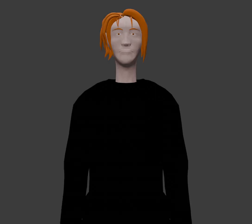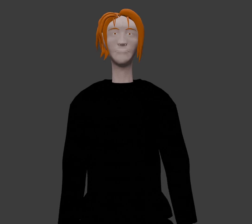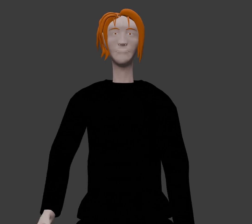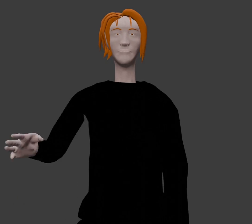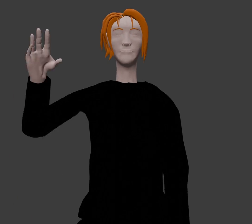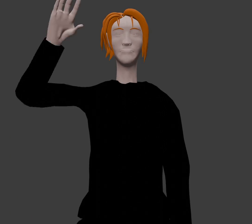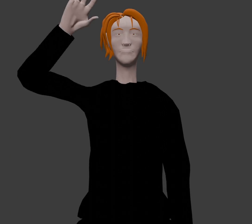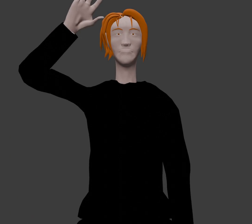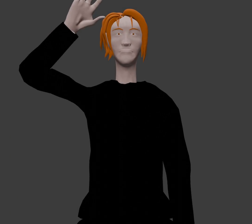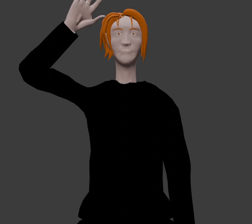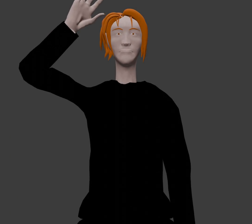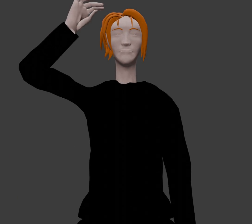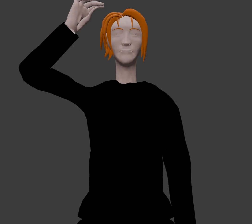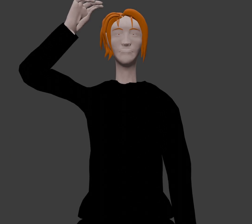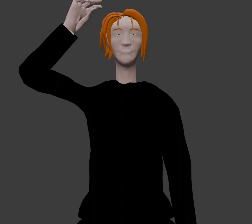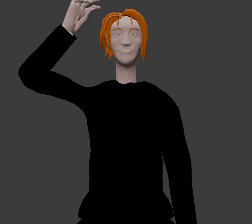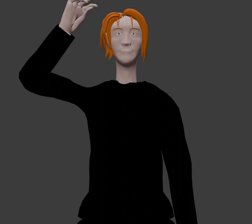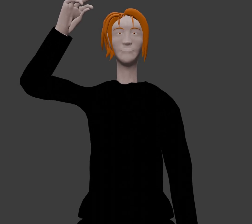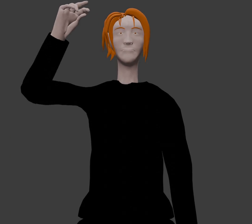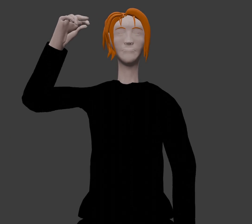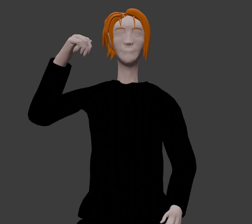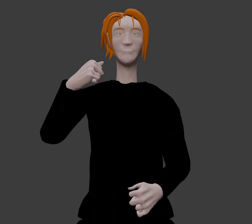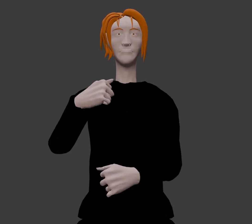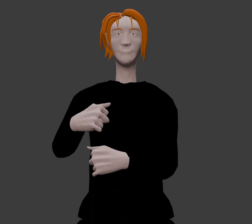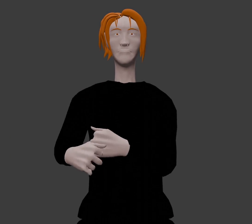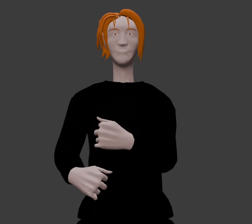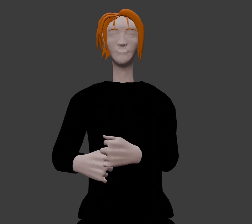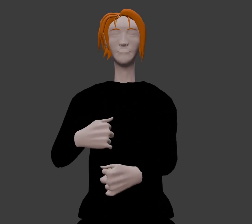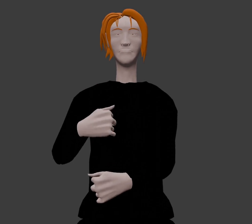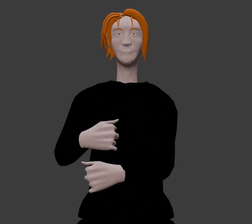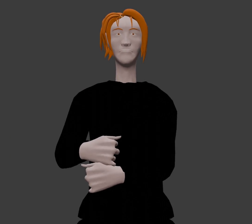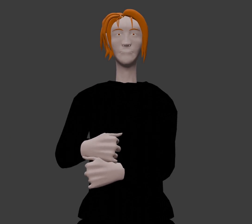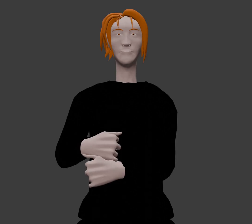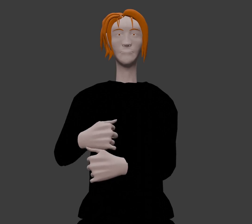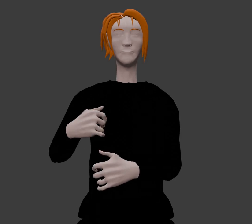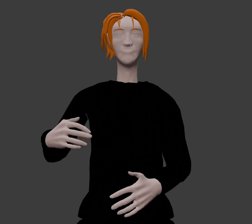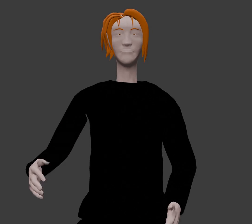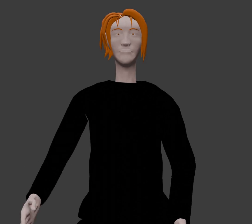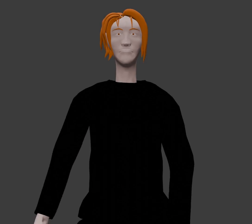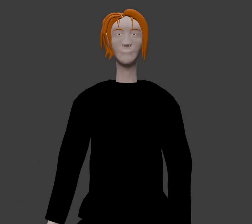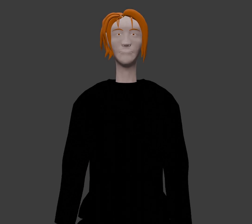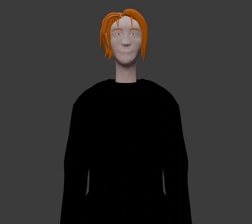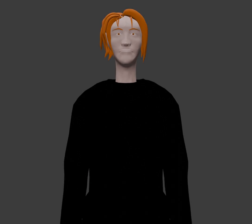Bar Mitzvah